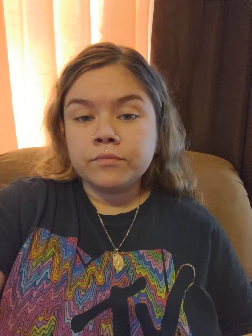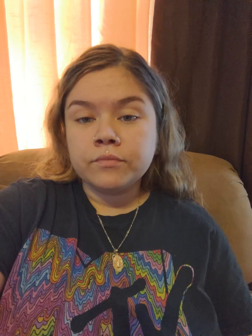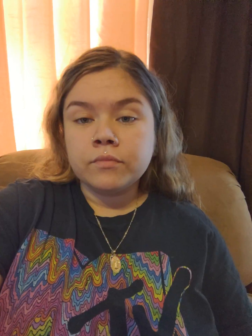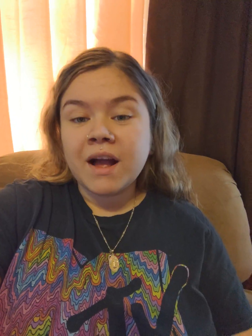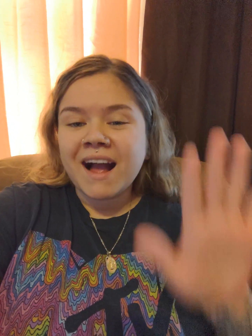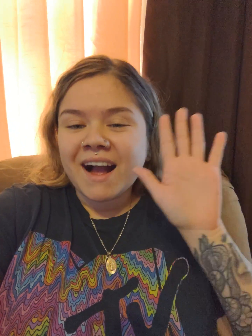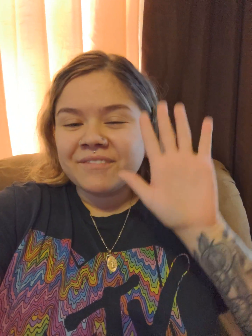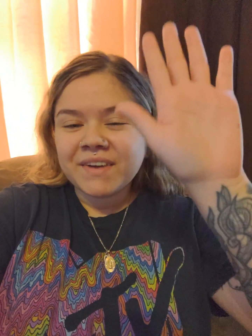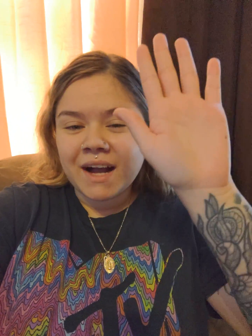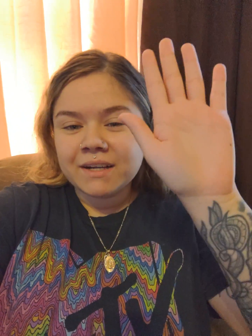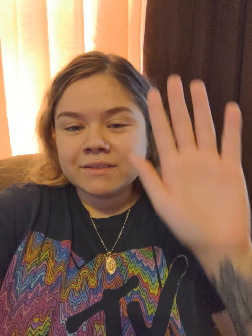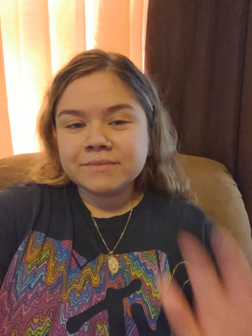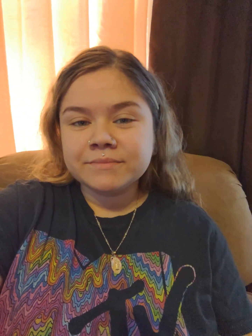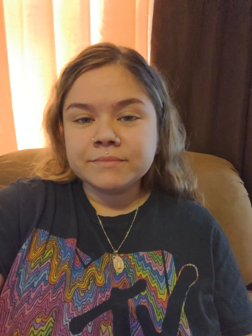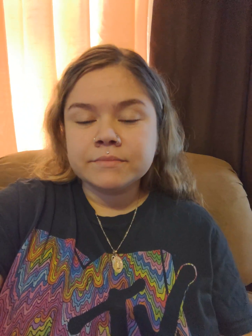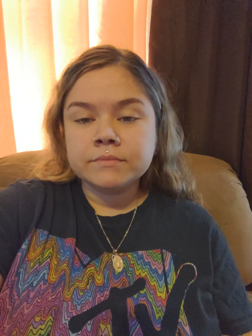give me five